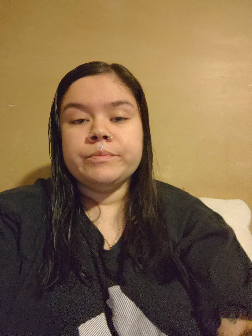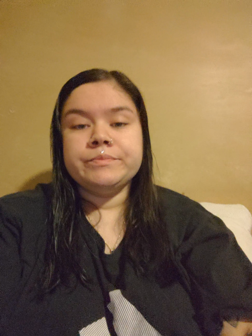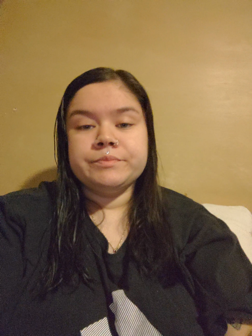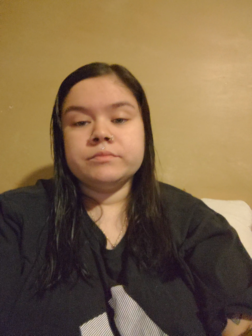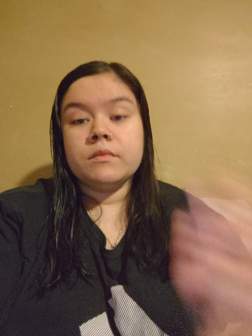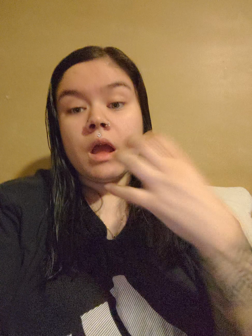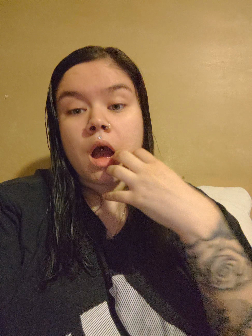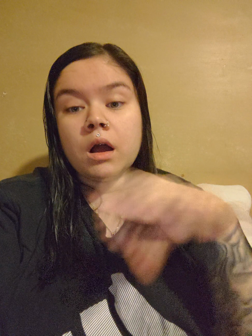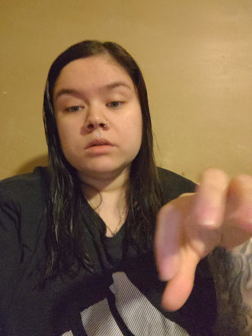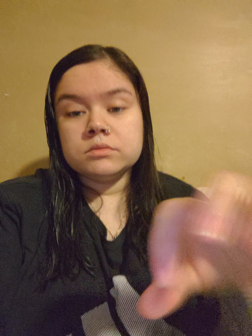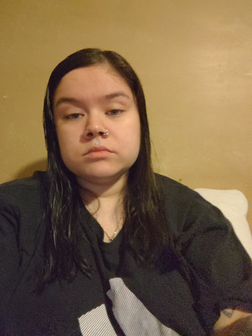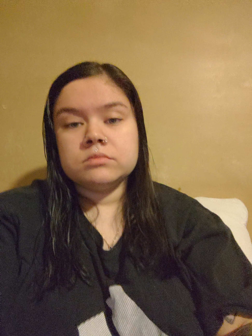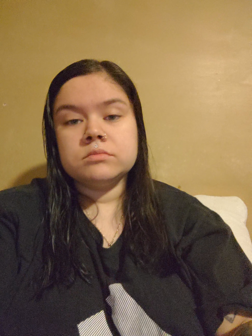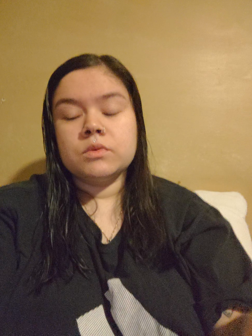hot